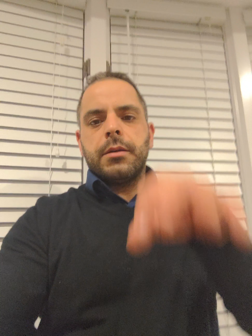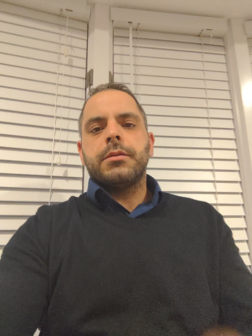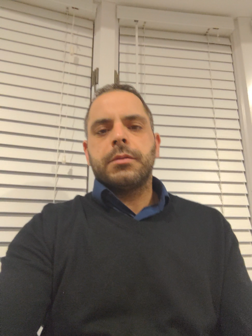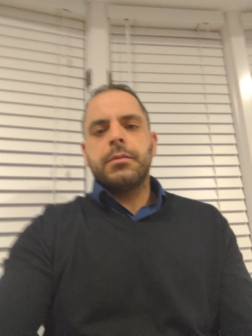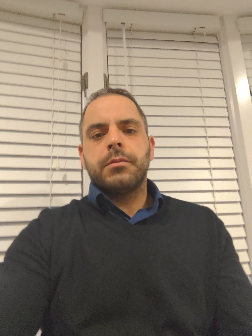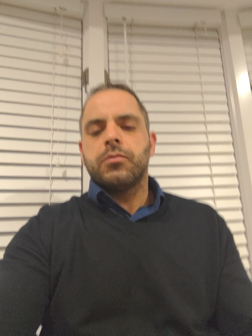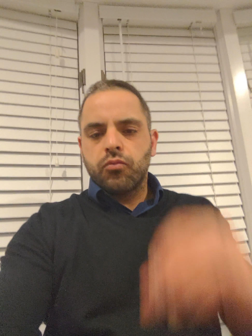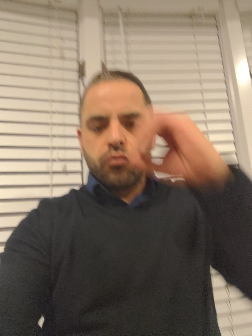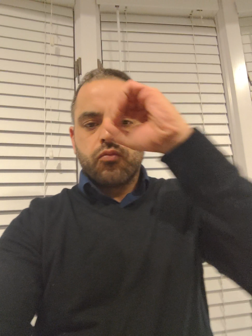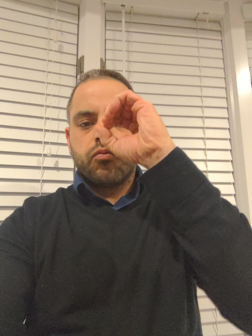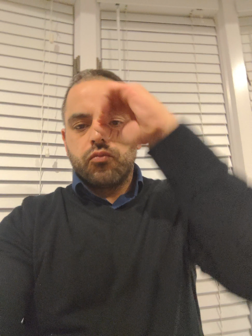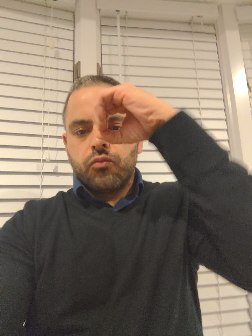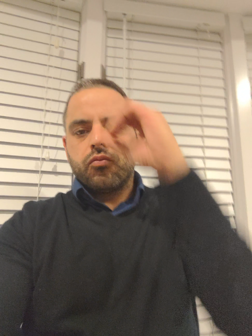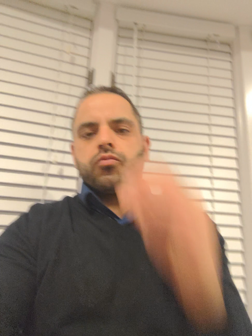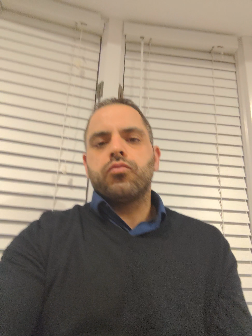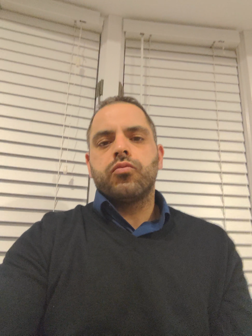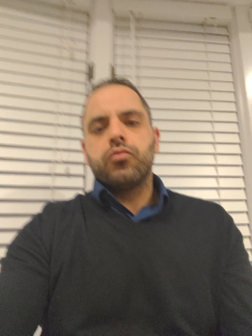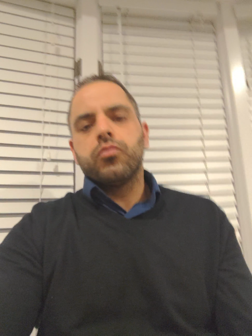owl